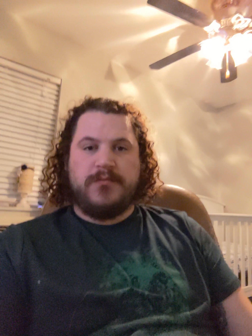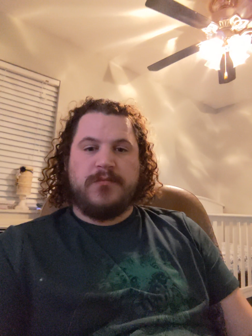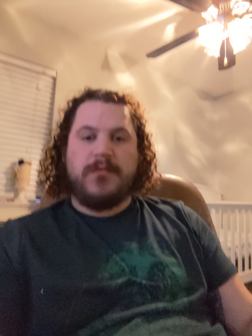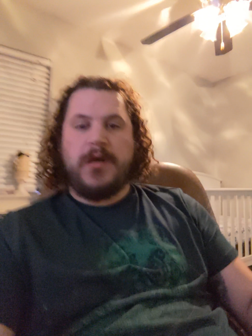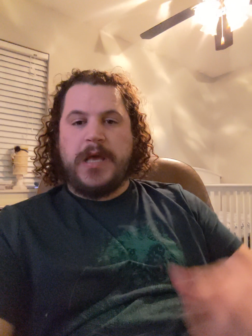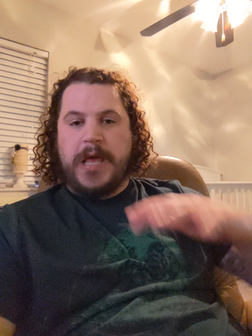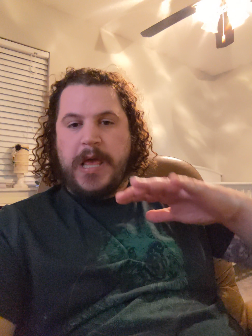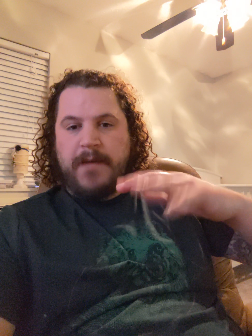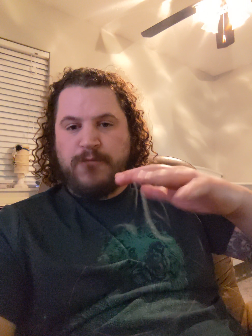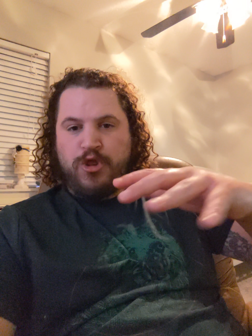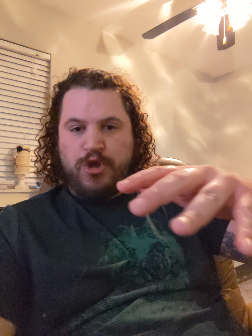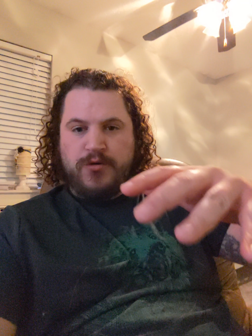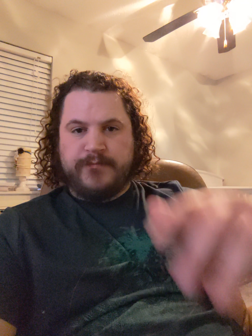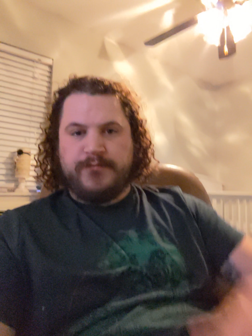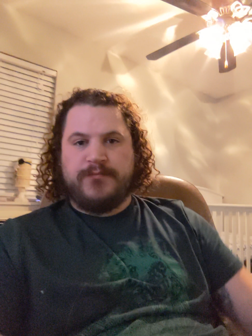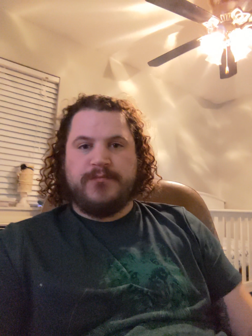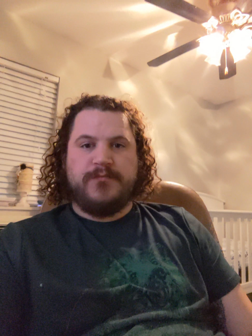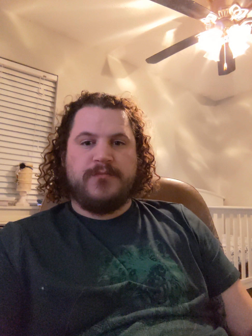helicopter